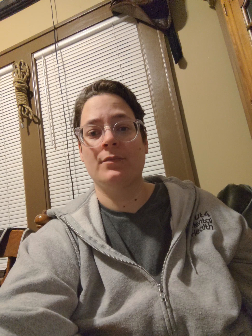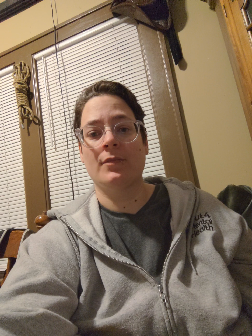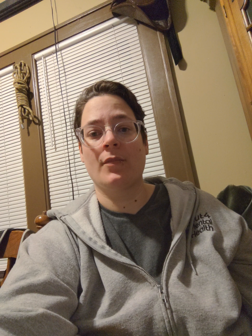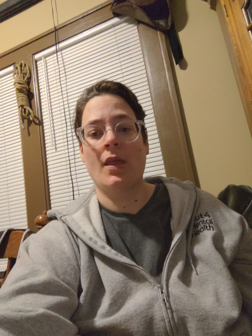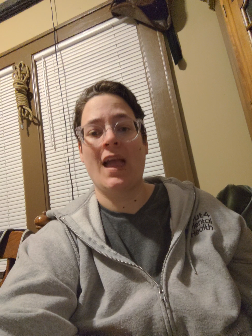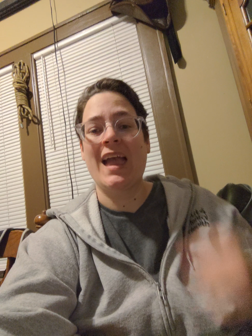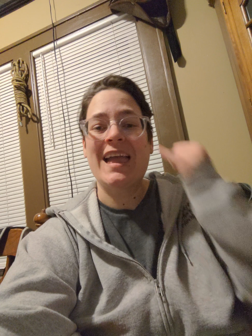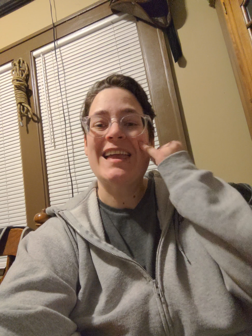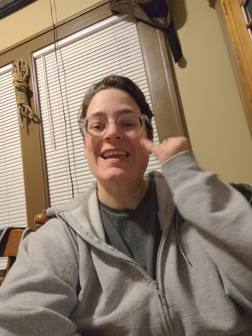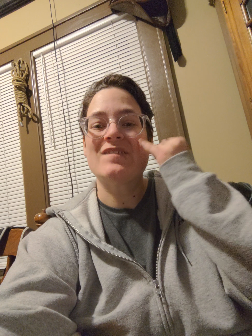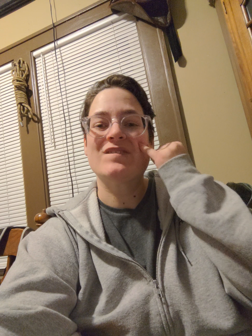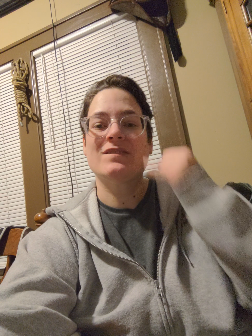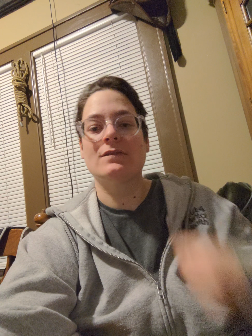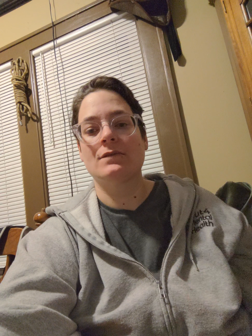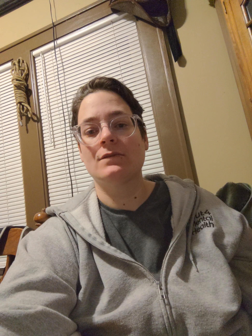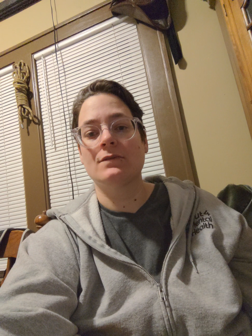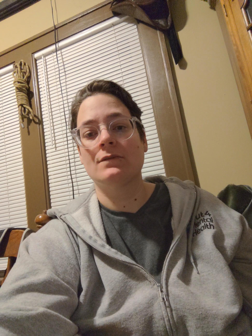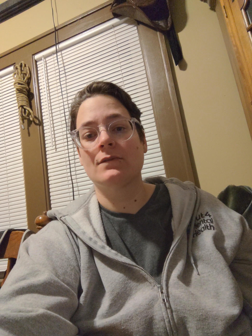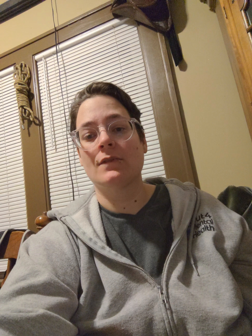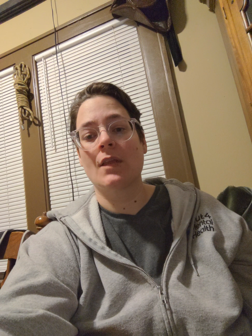if